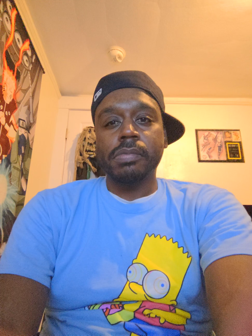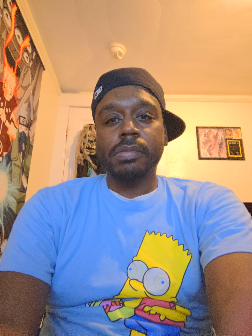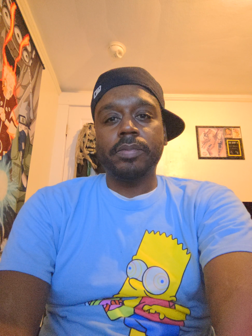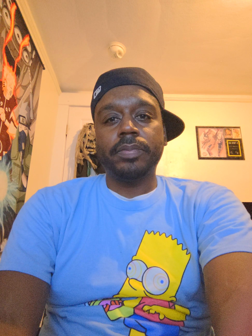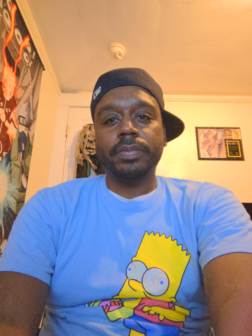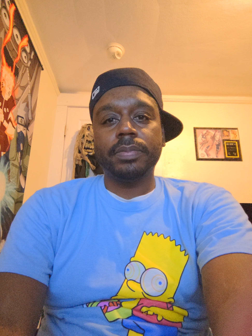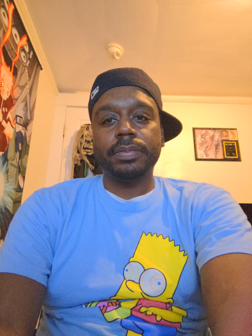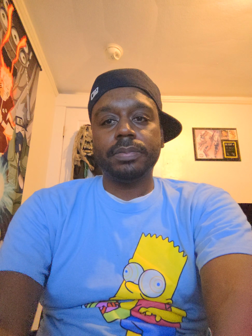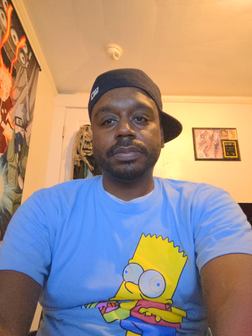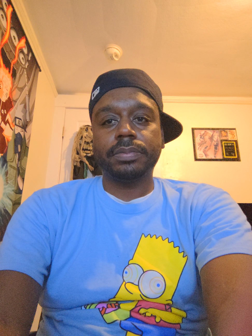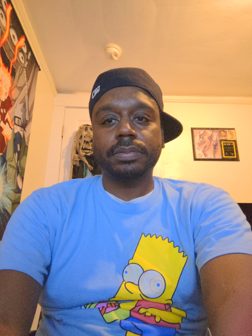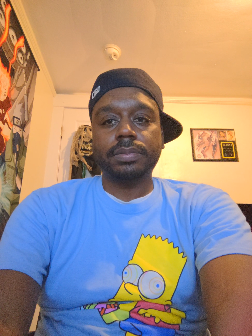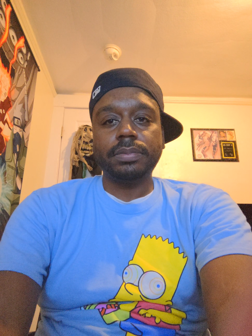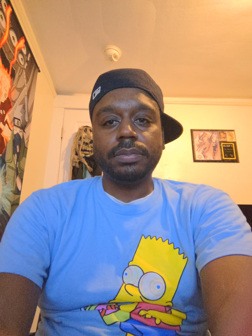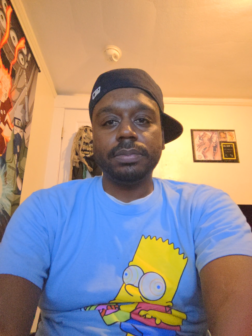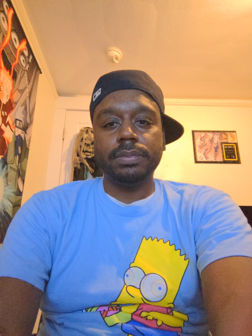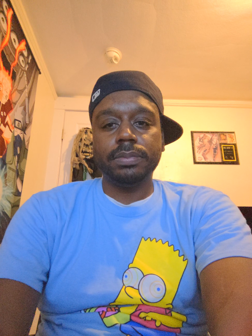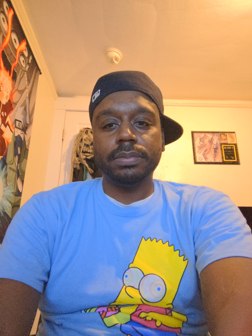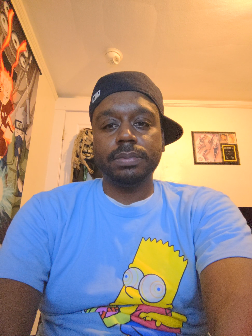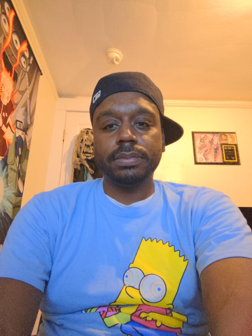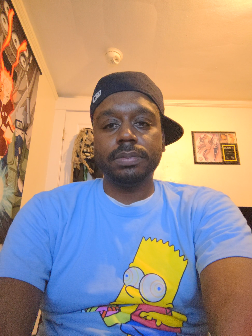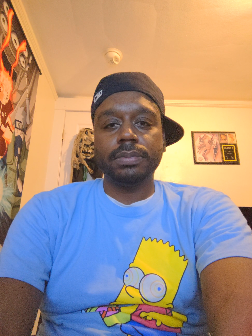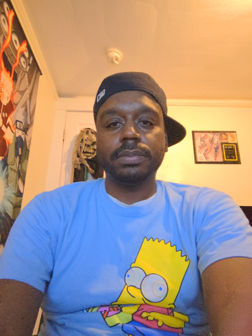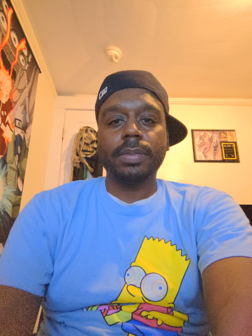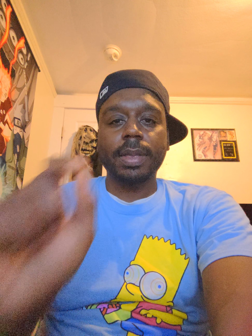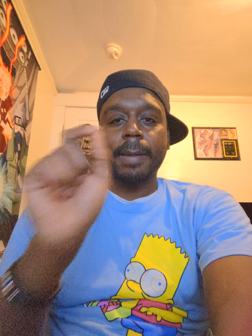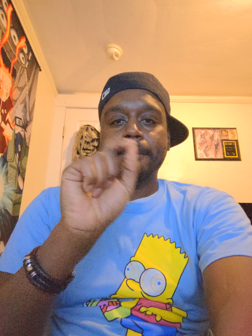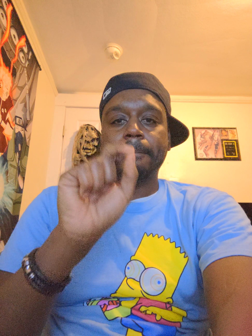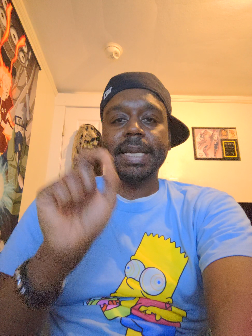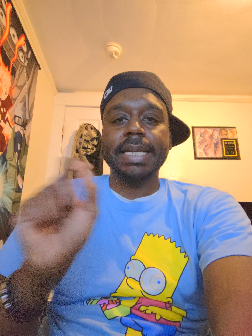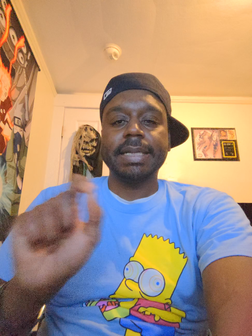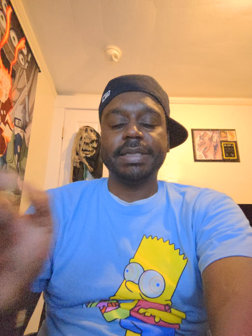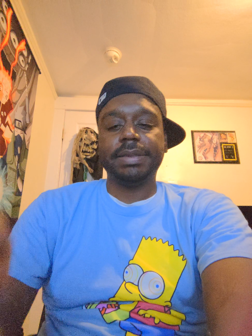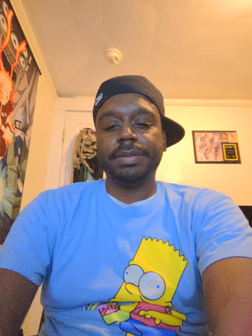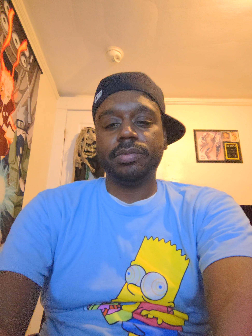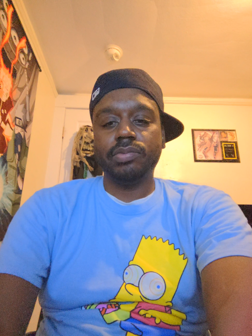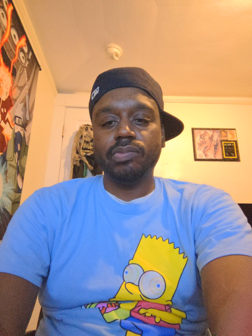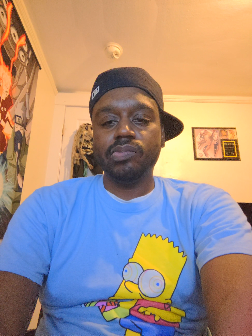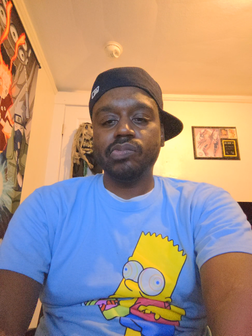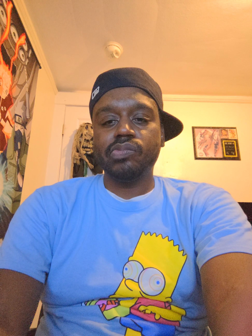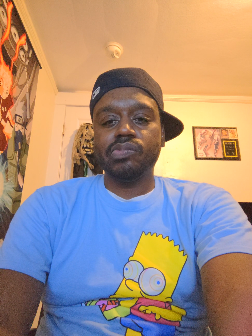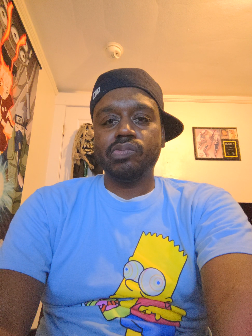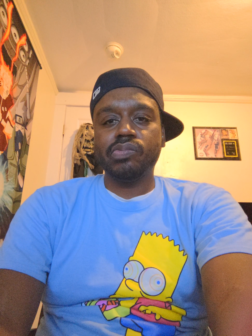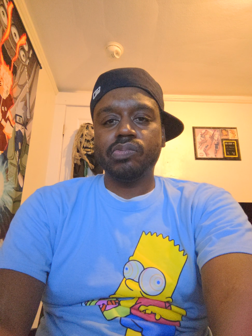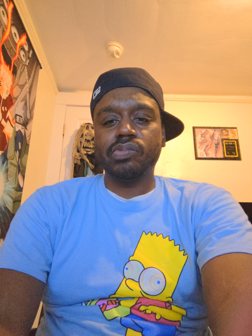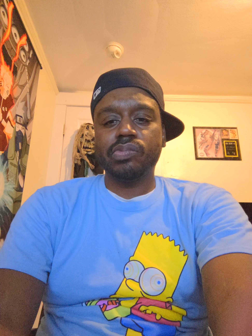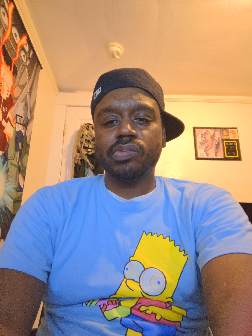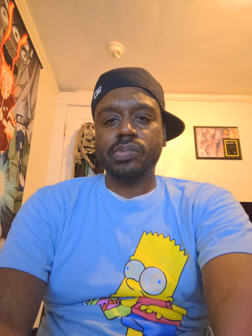pen